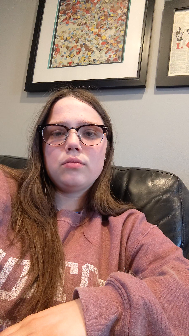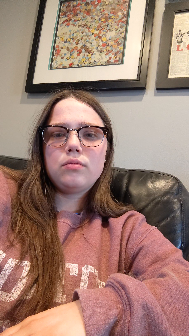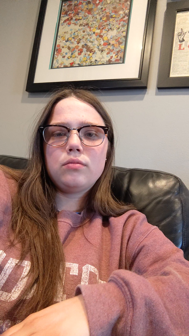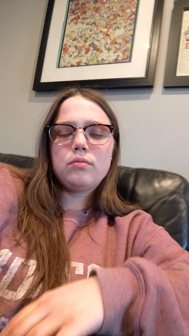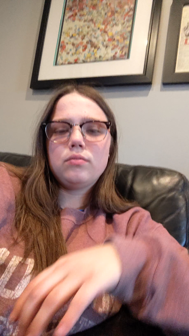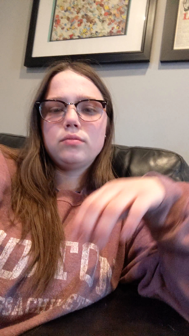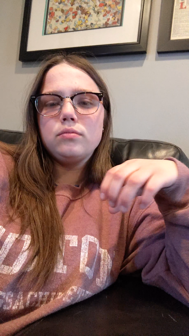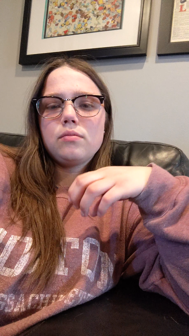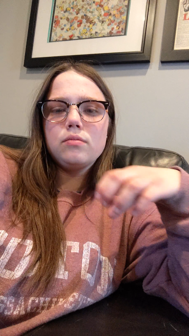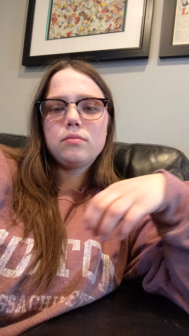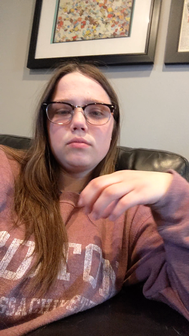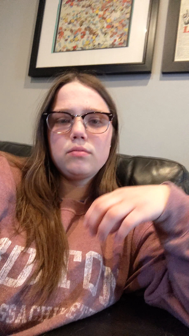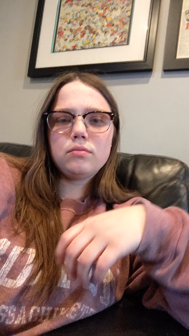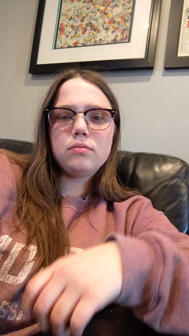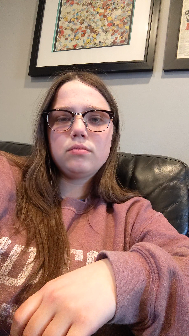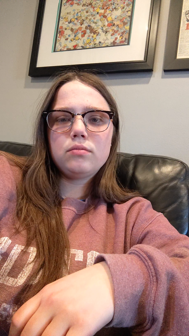does